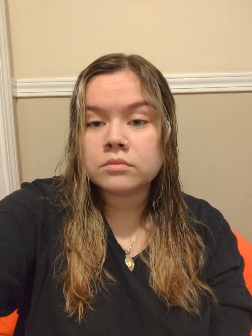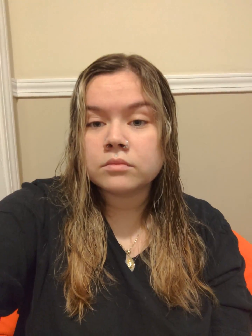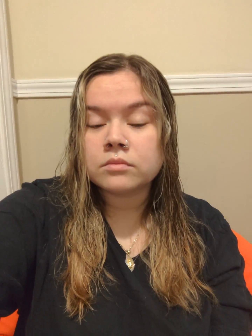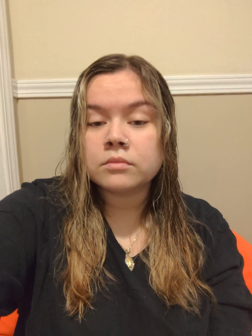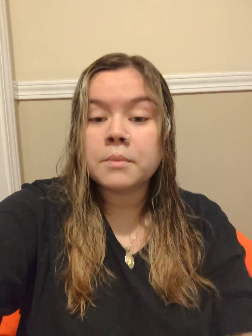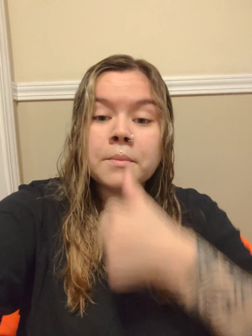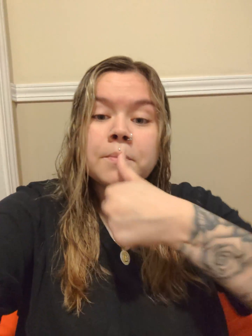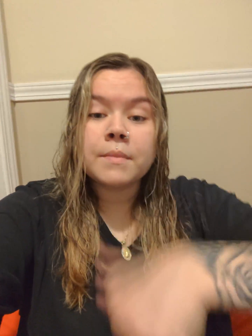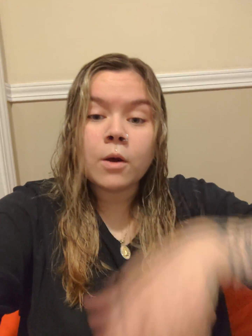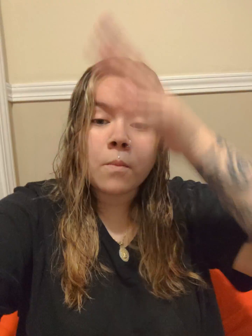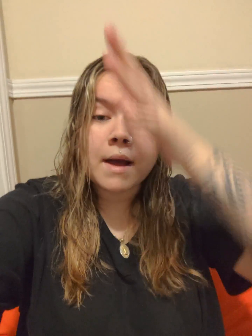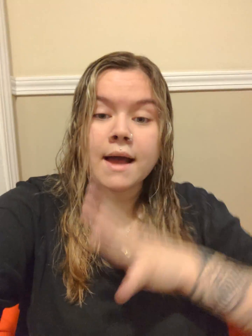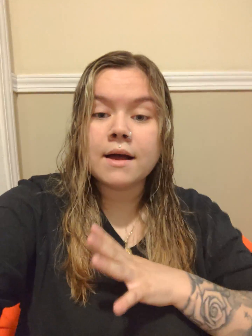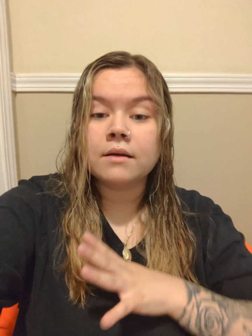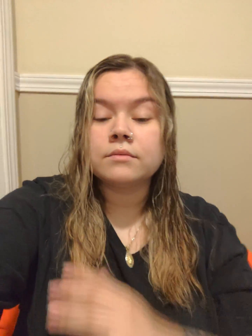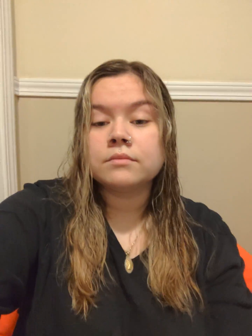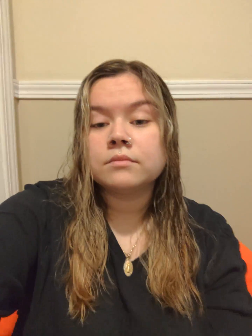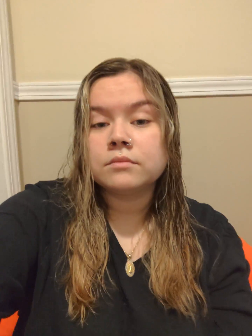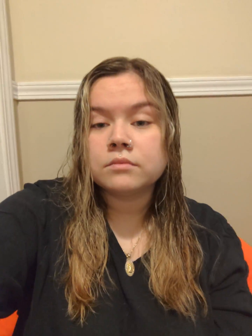mailman